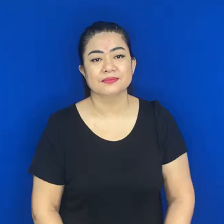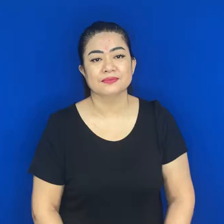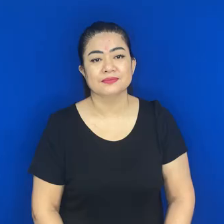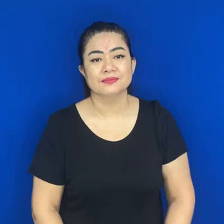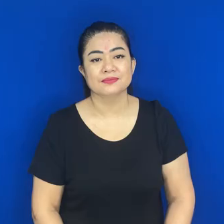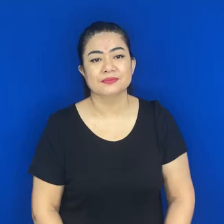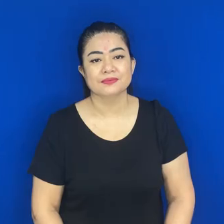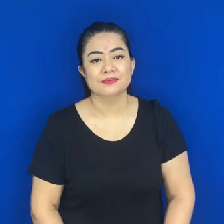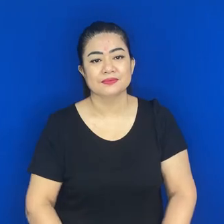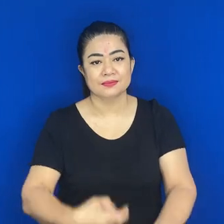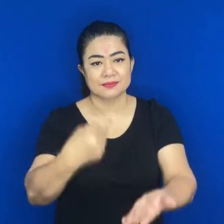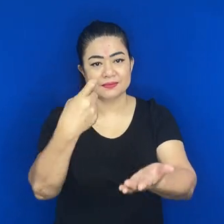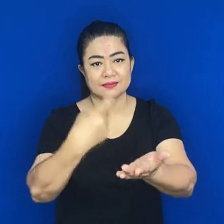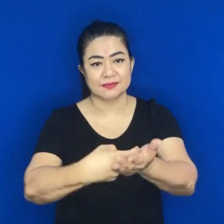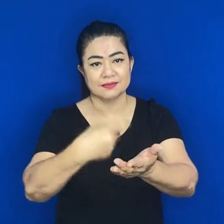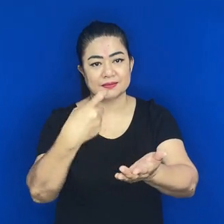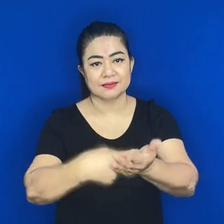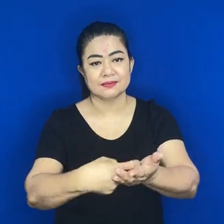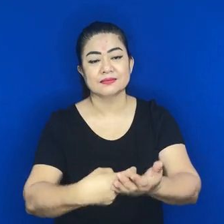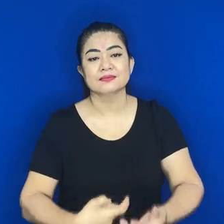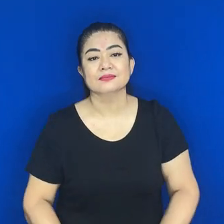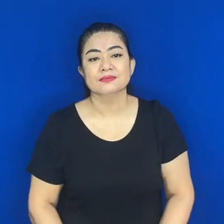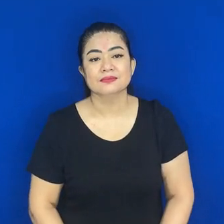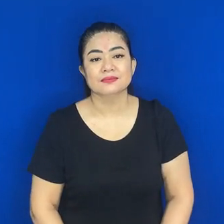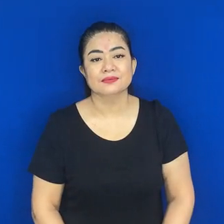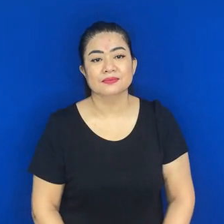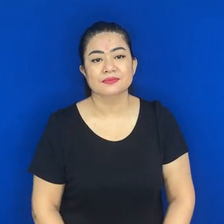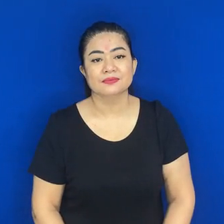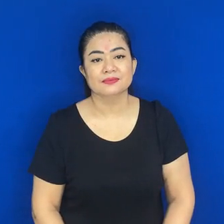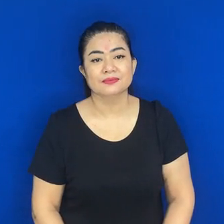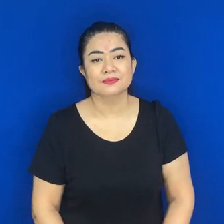shrimp